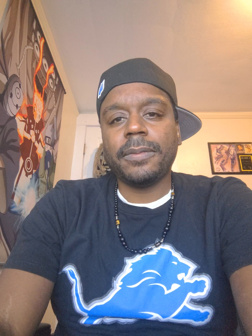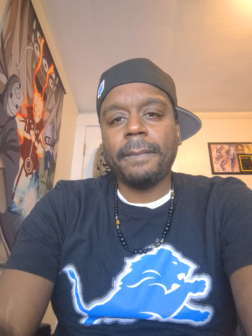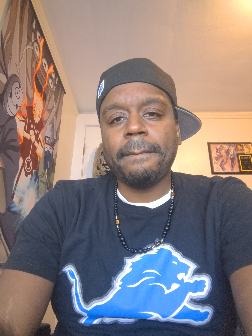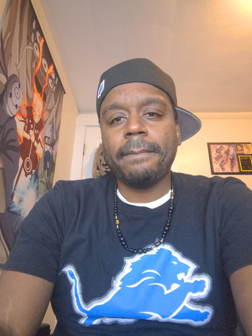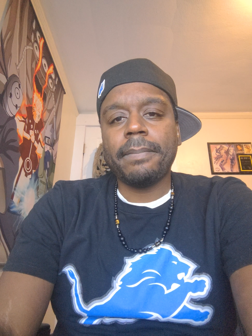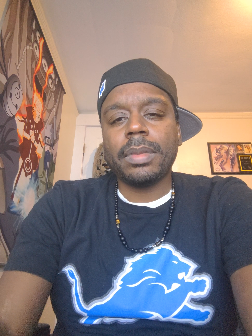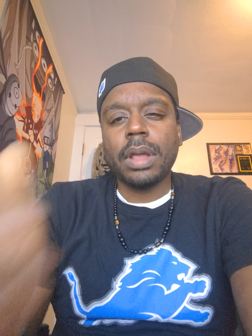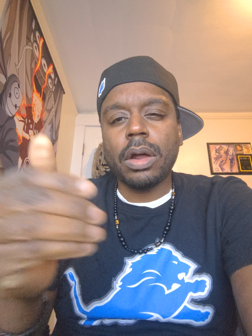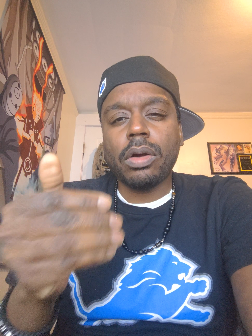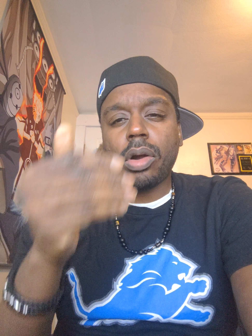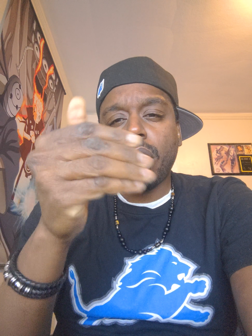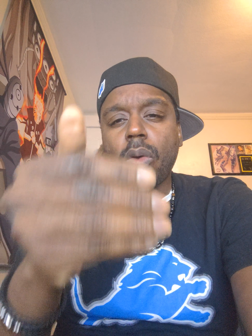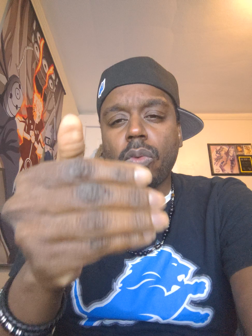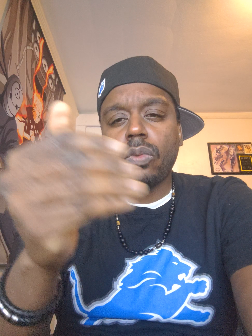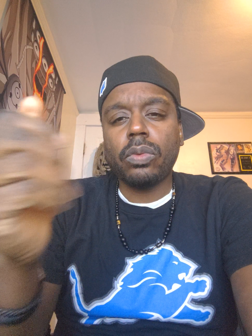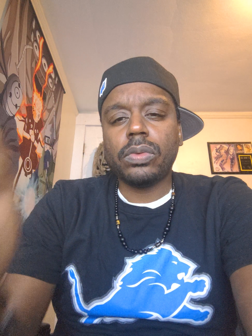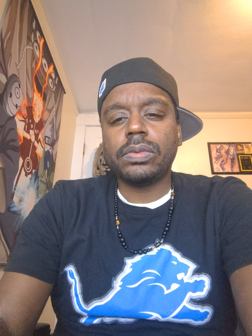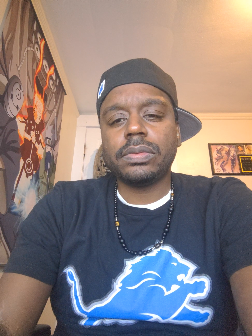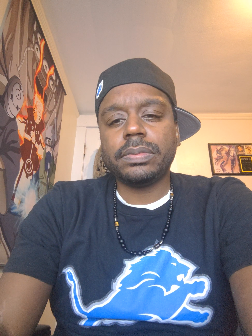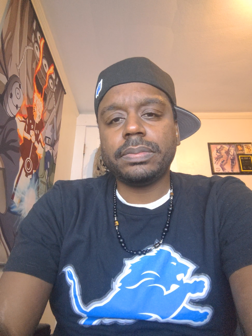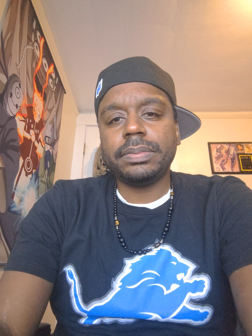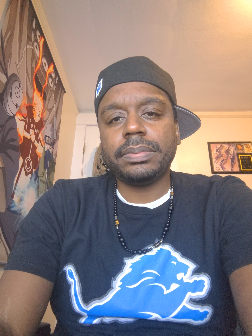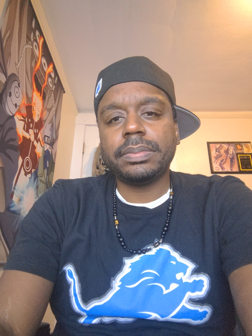close